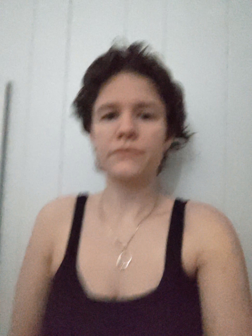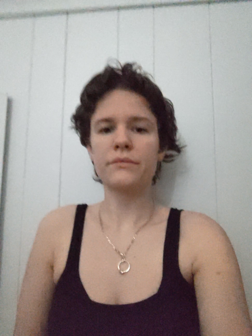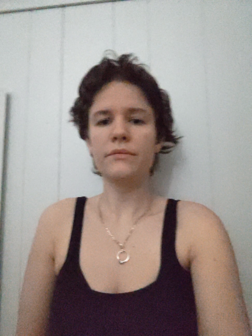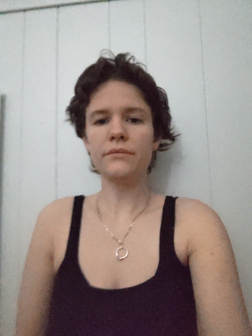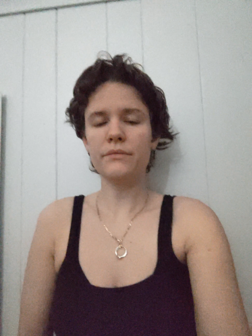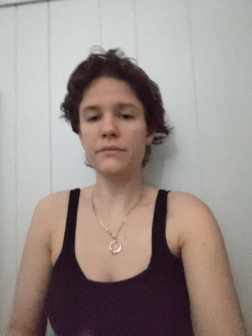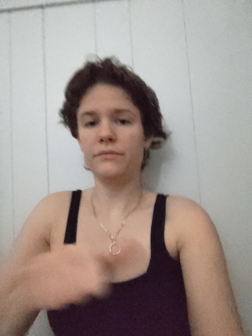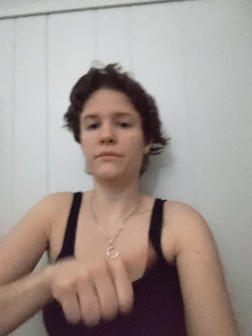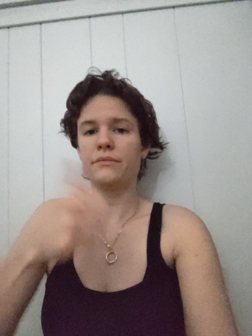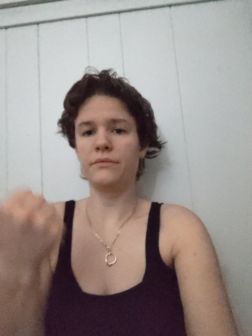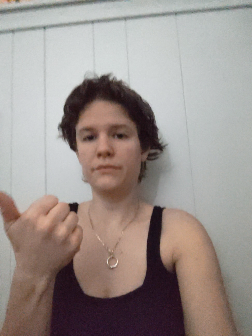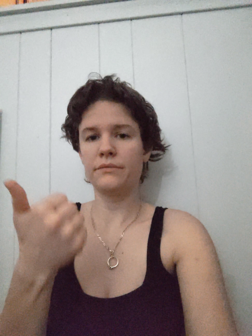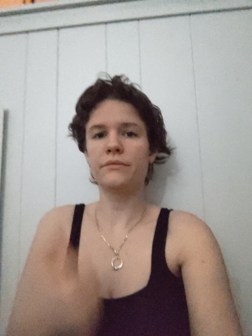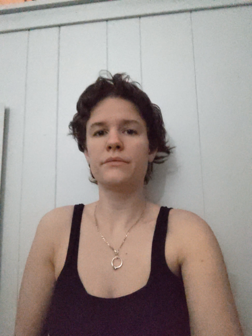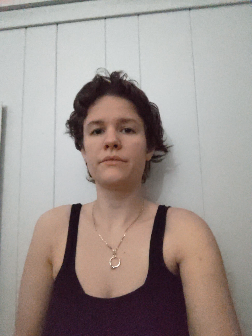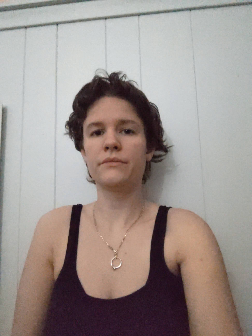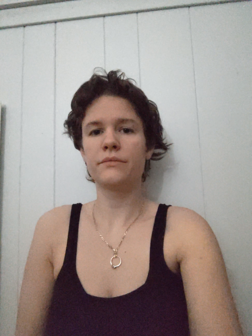another